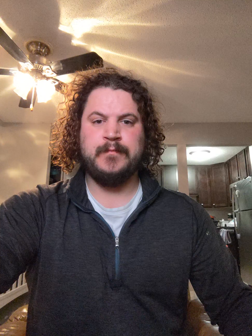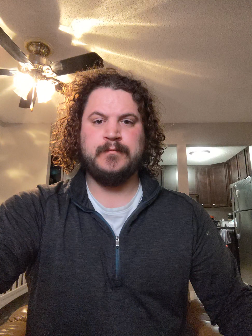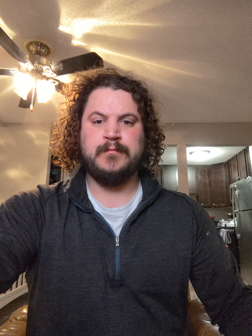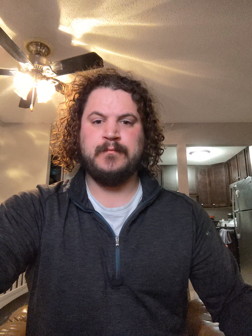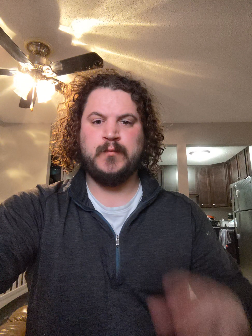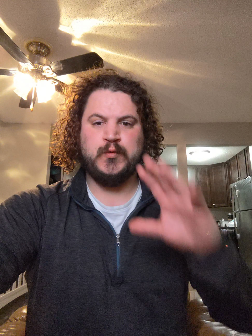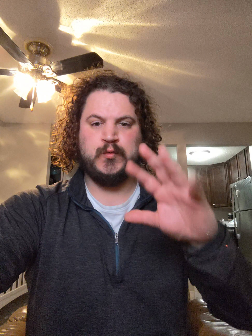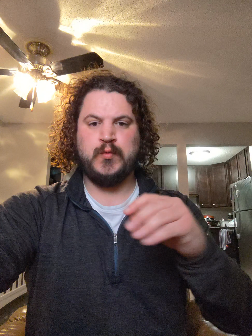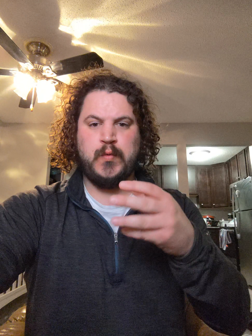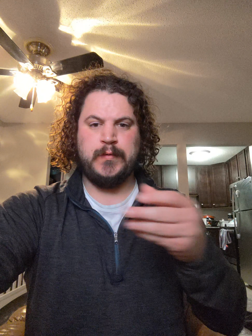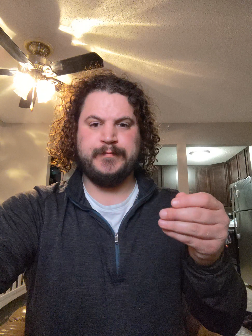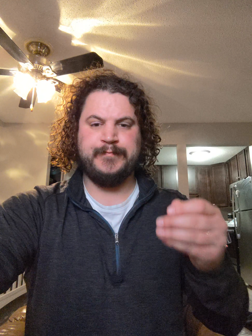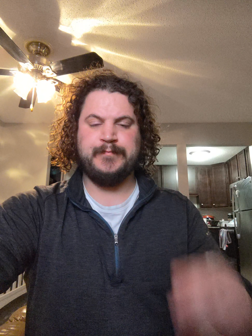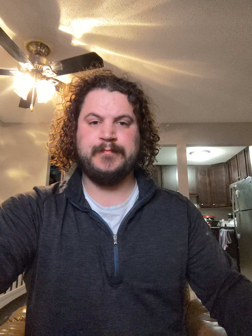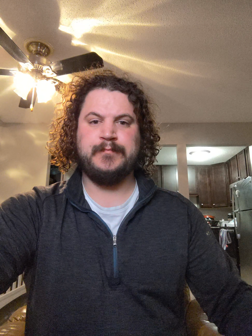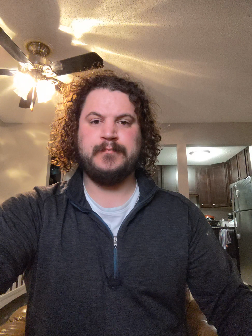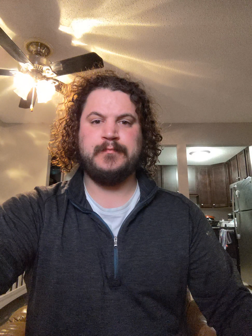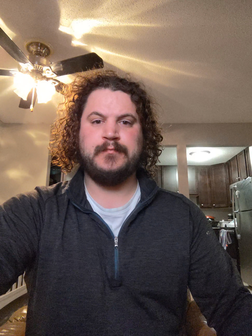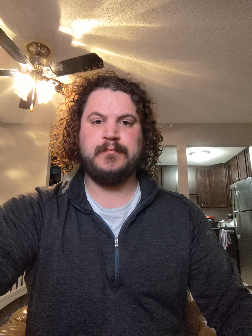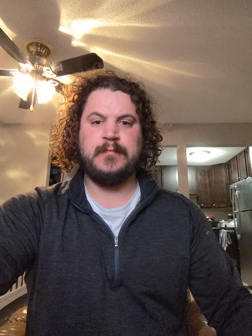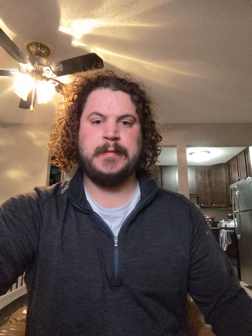story